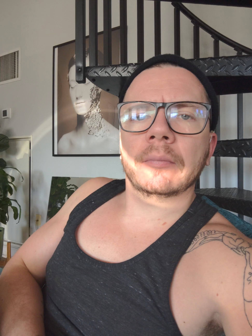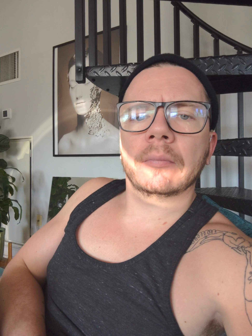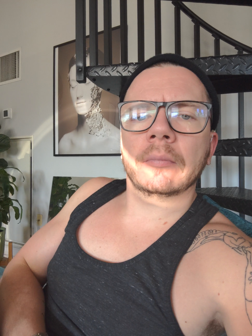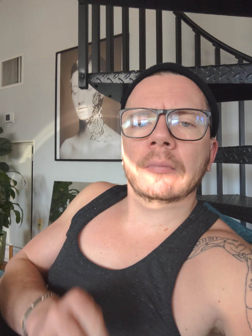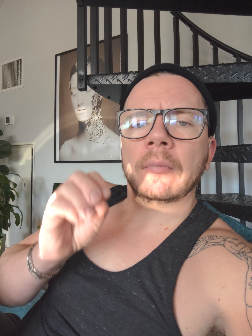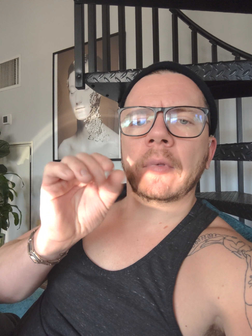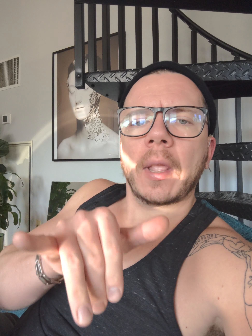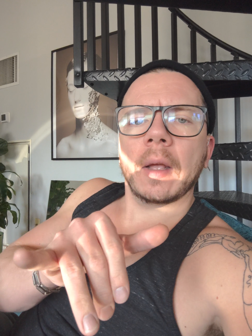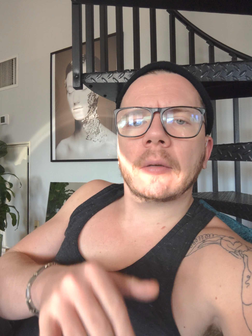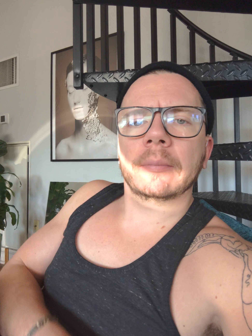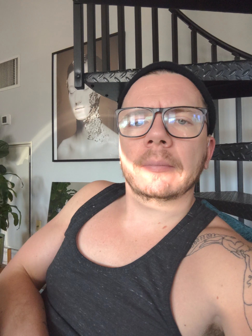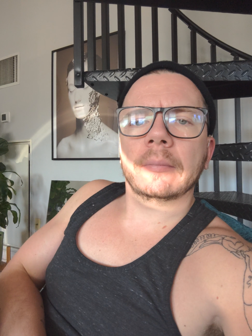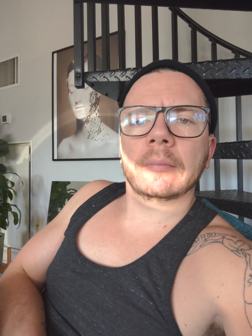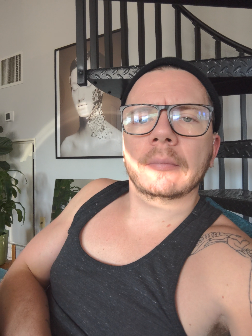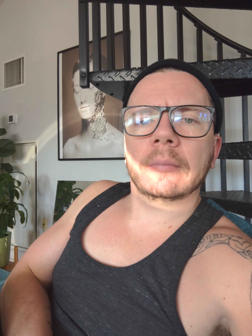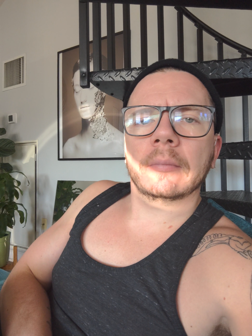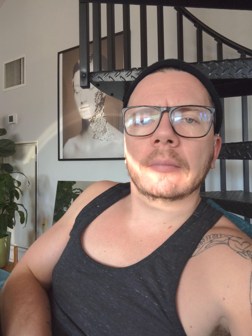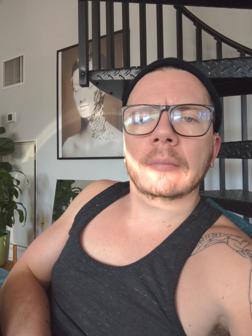that